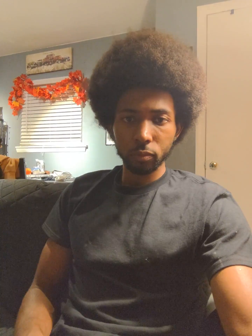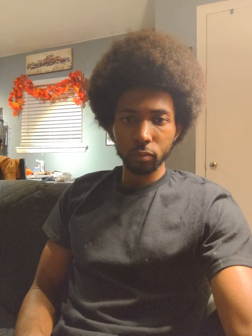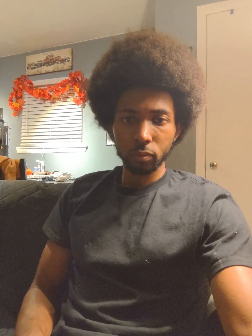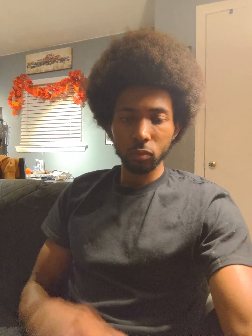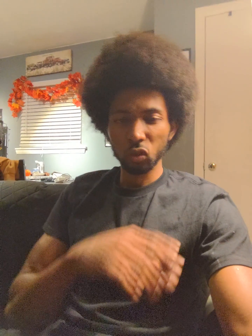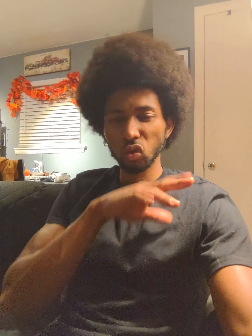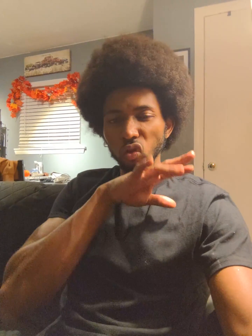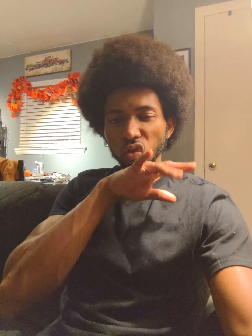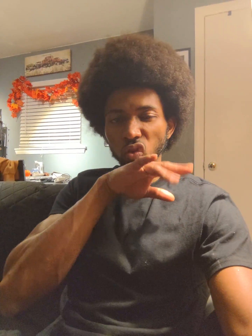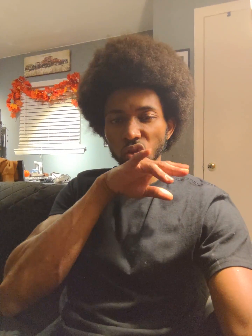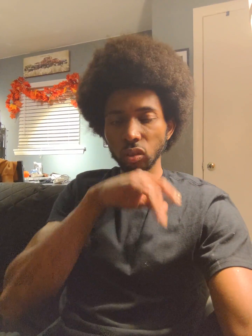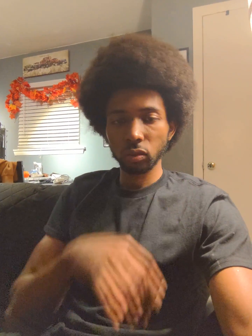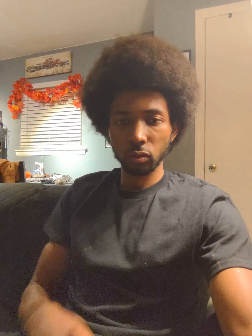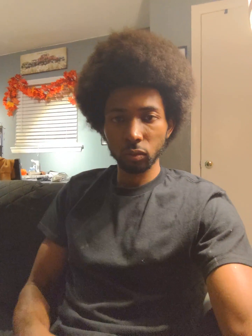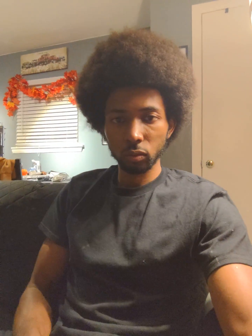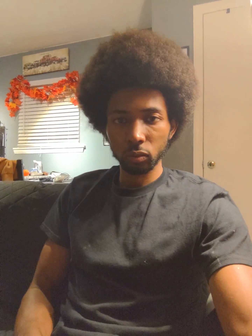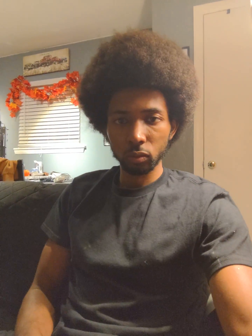naughty